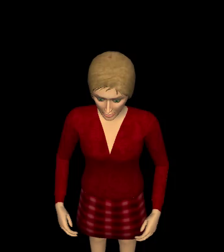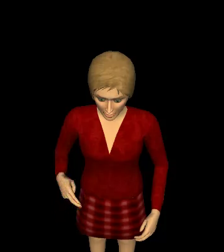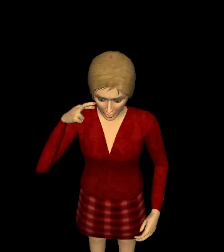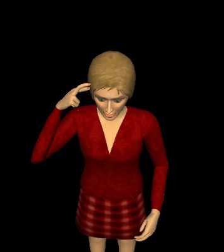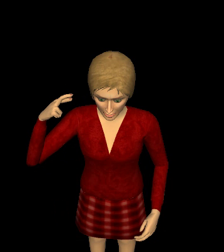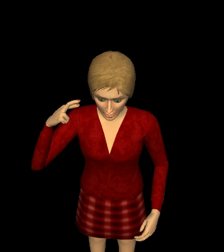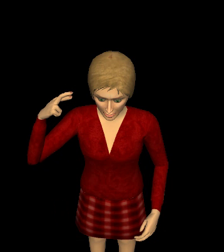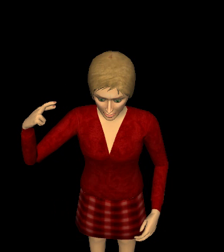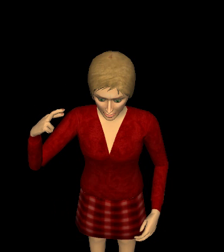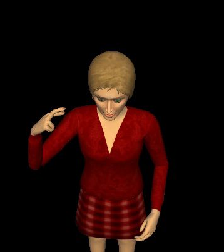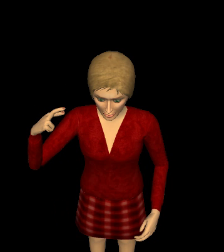حلم